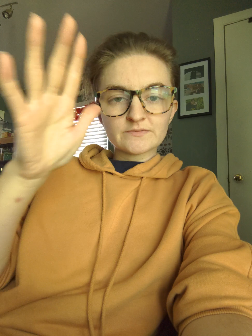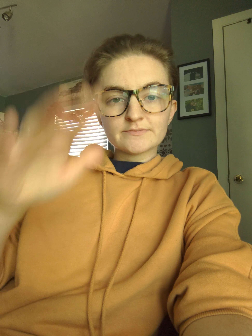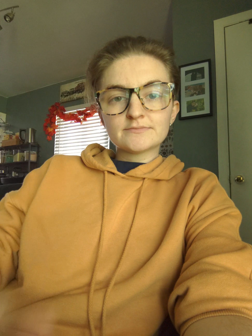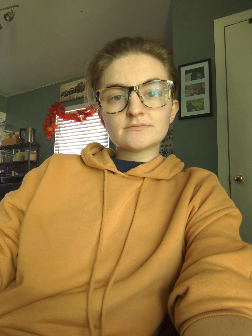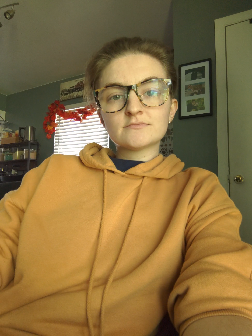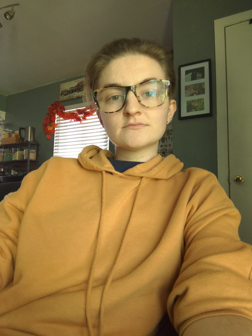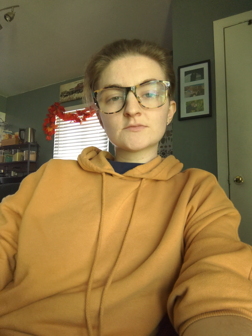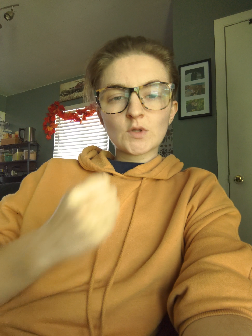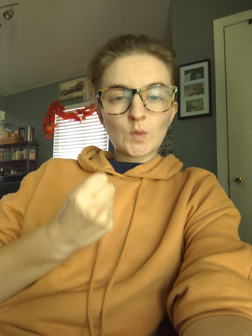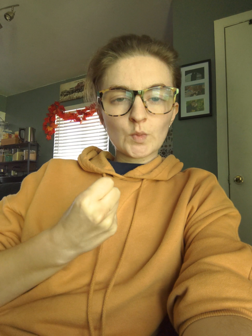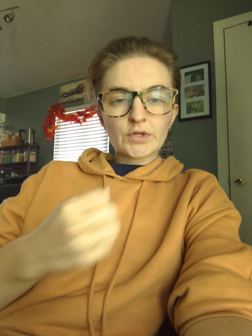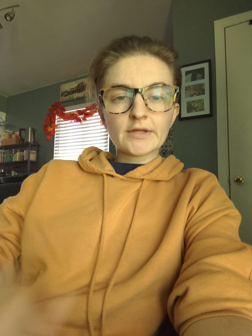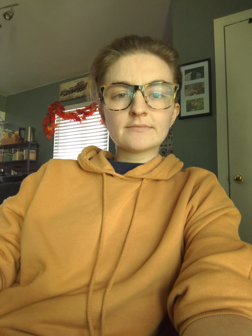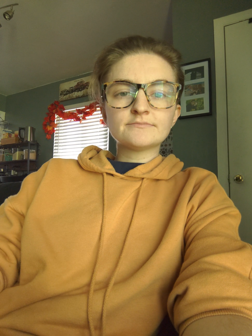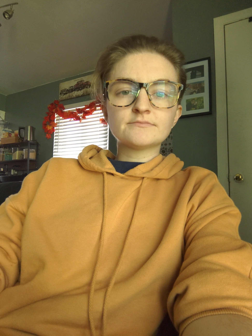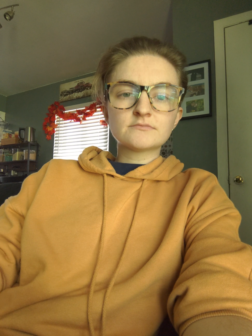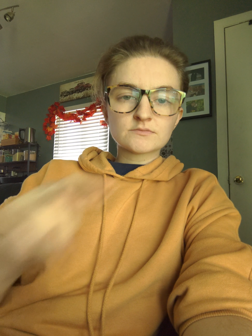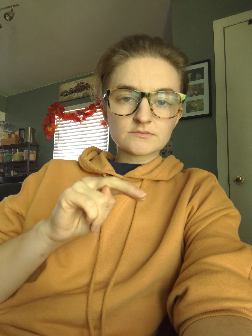hold